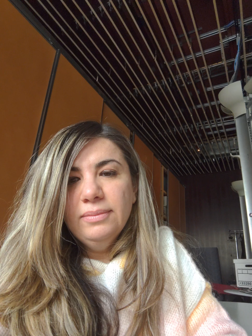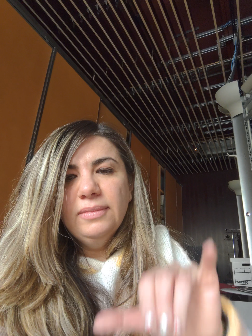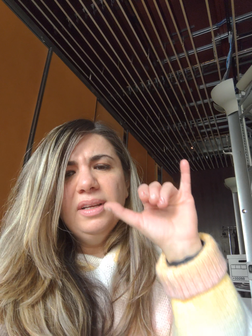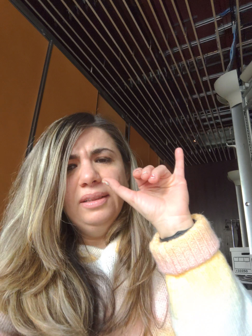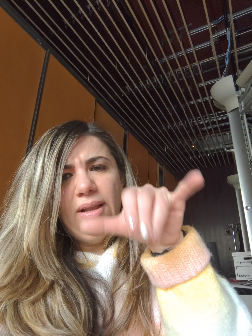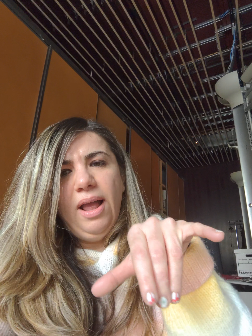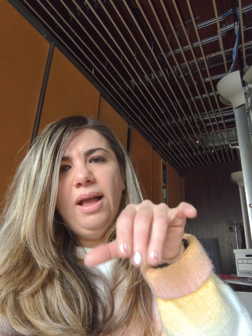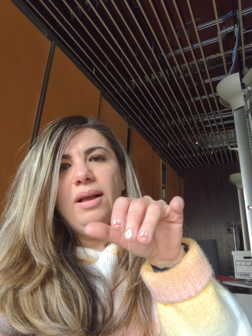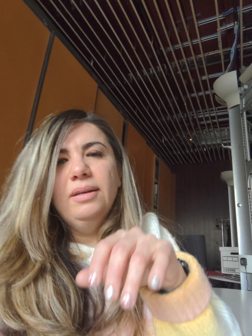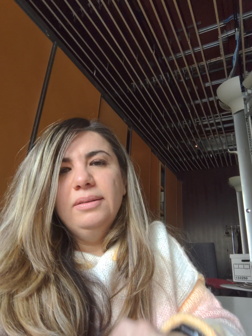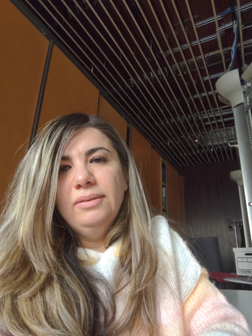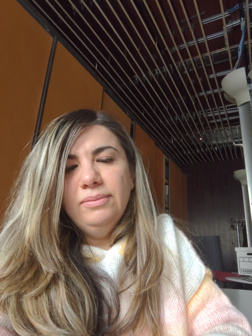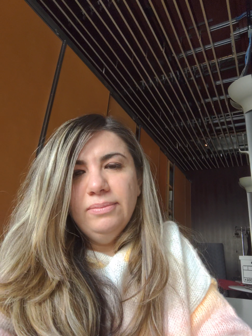that